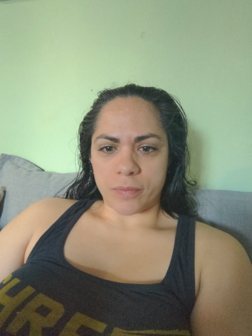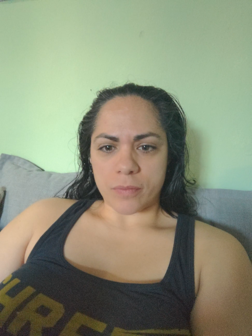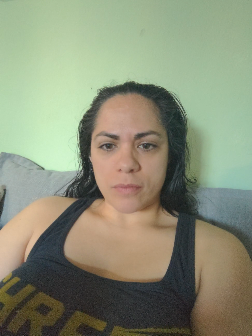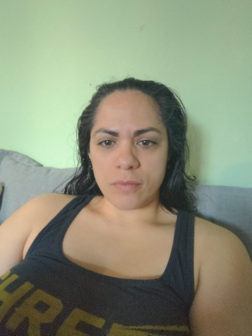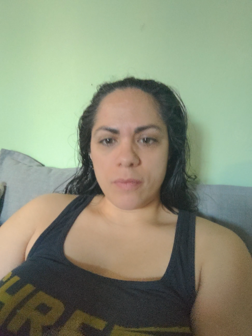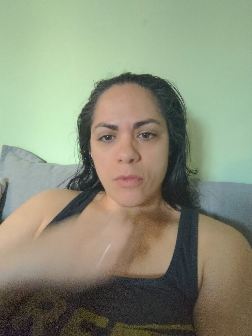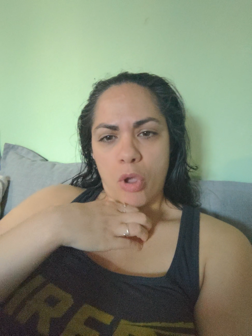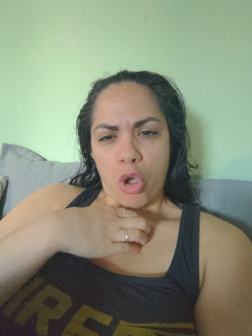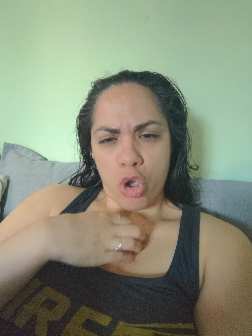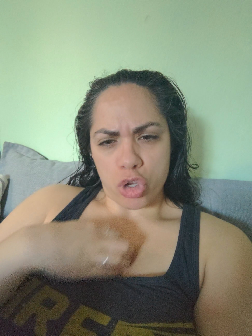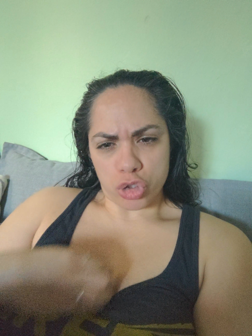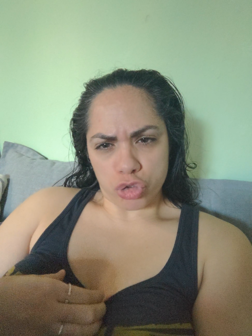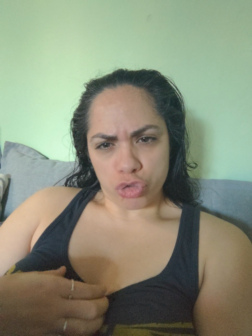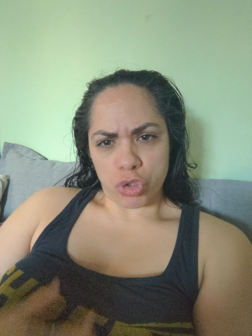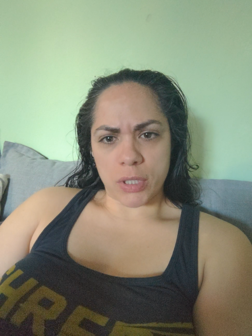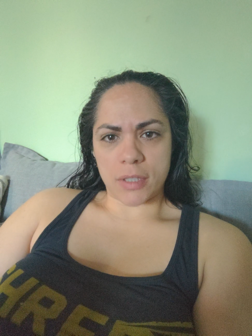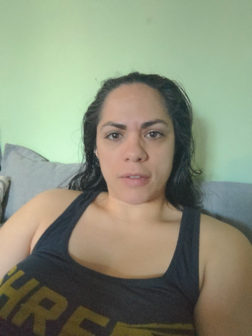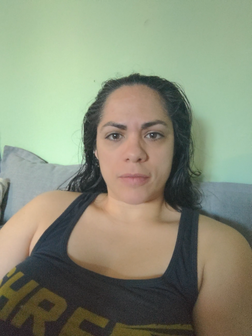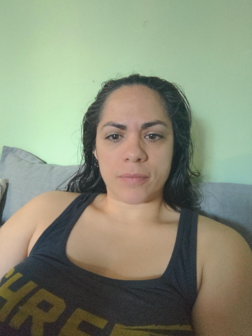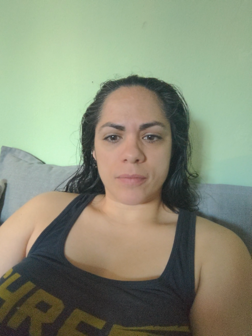hungry